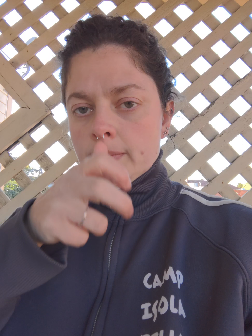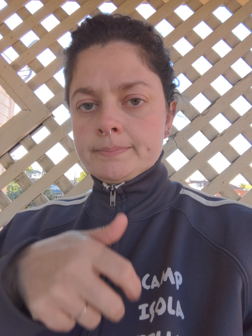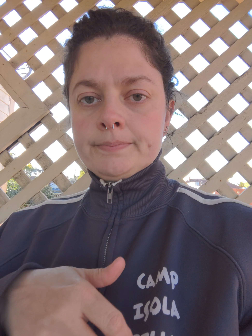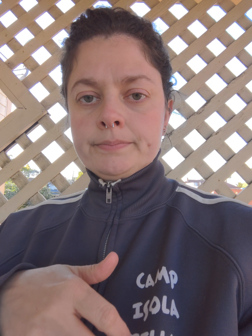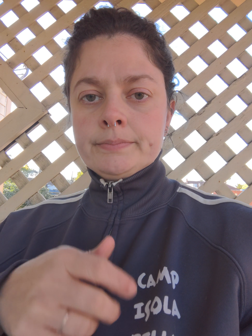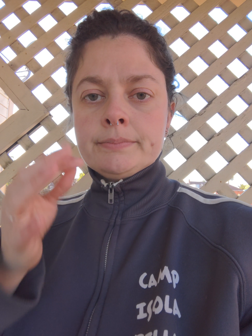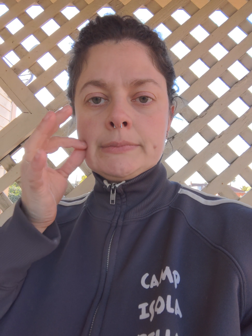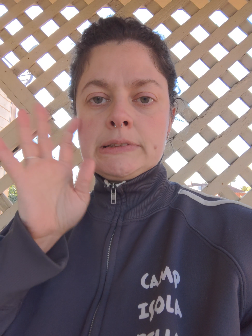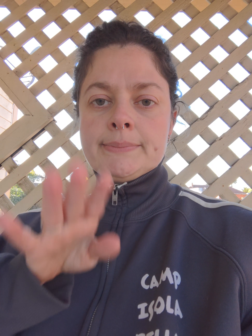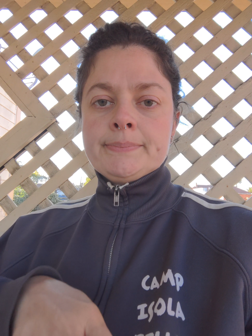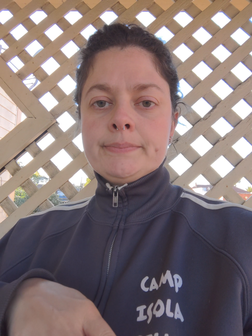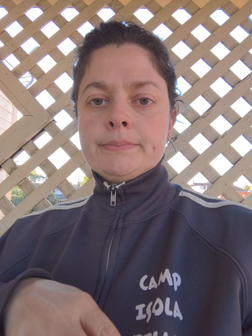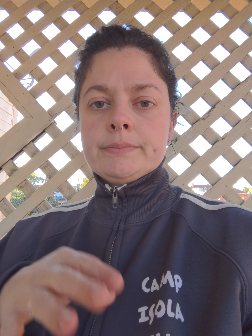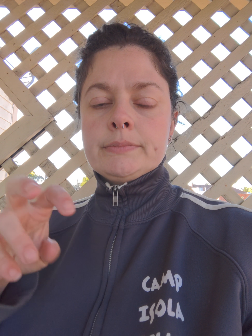bee